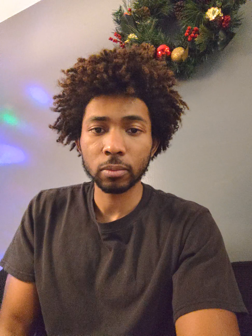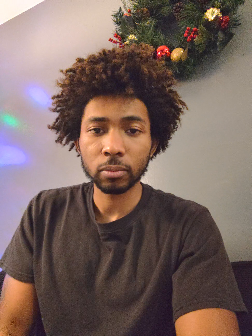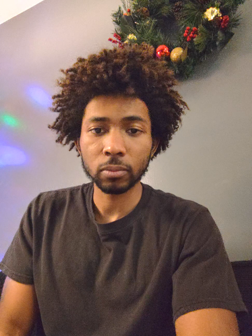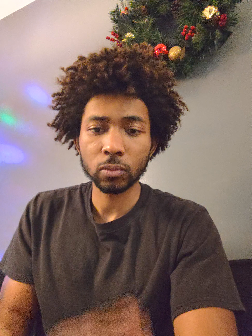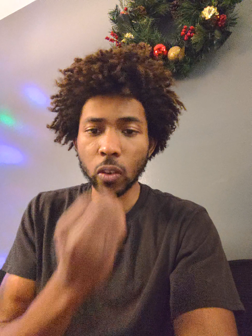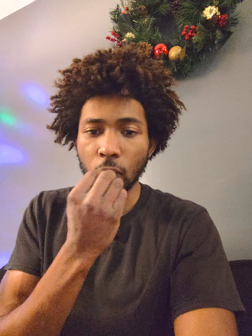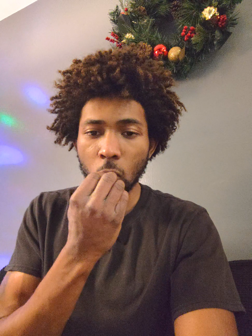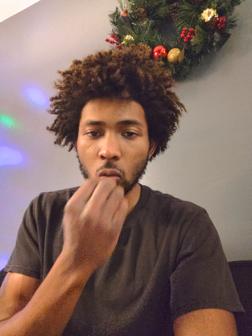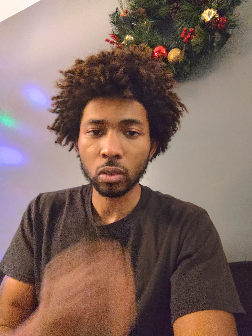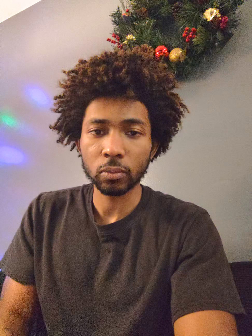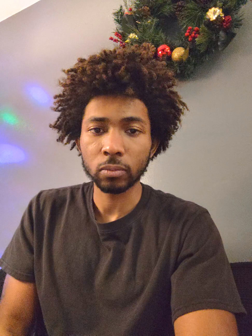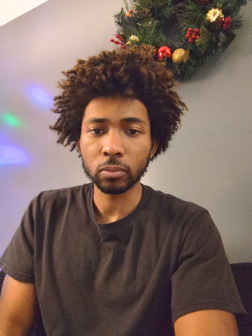food